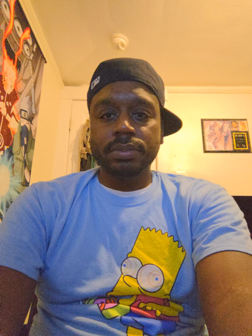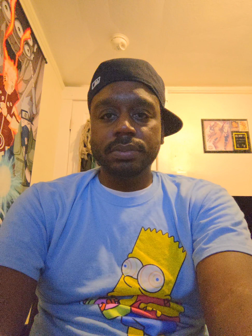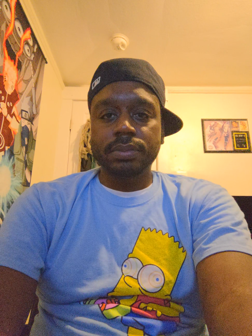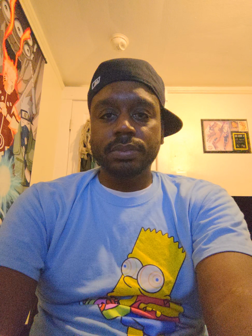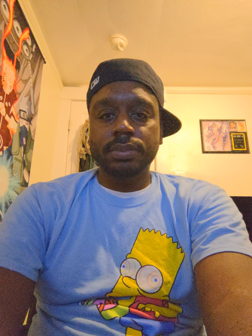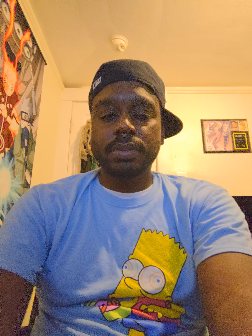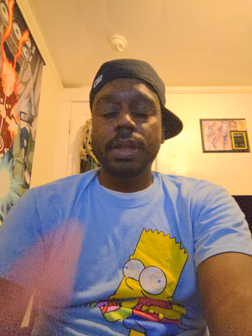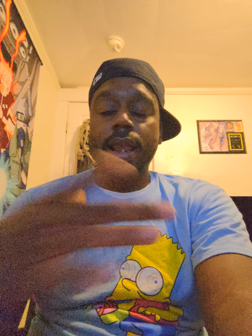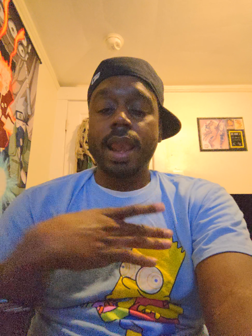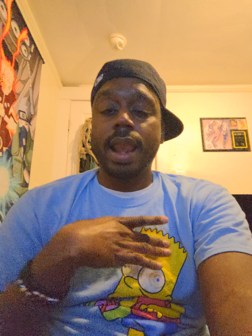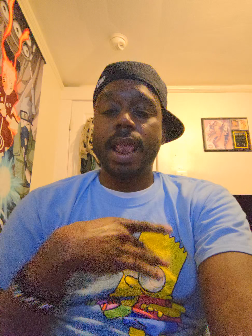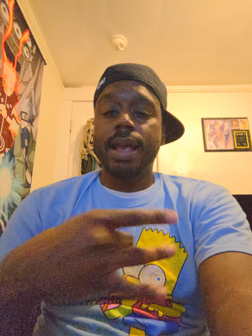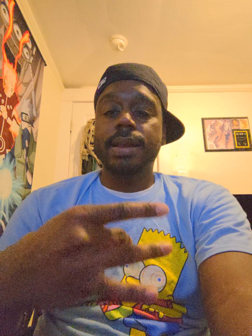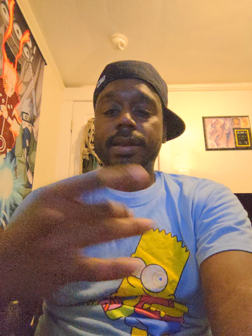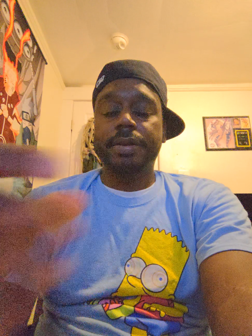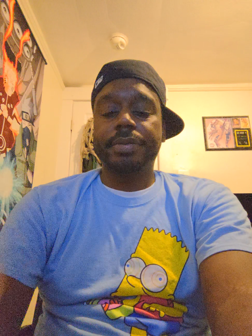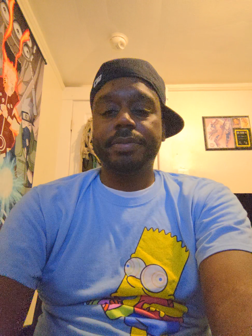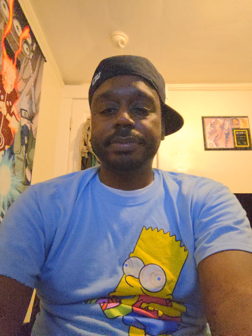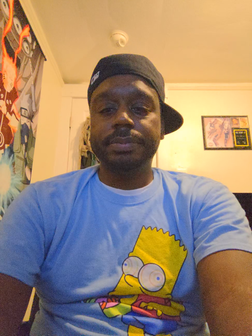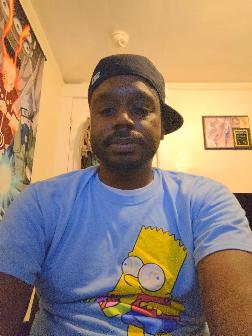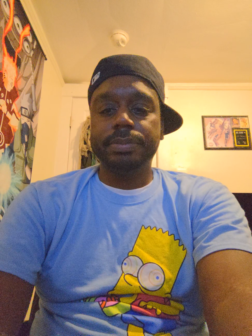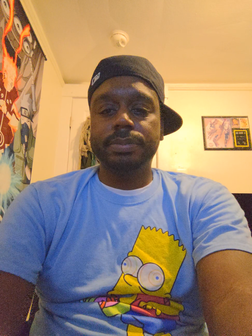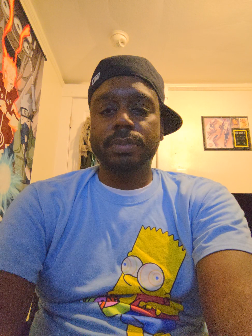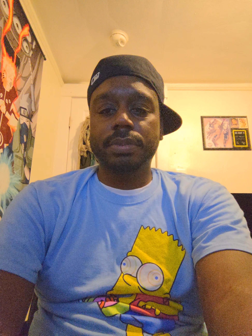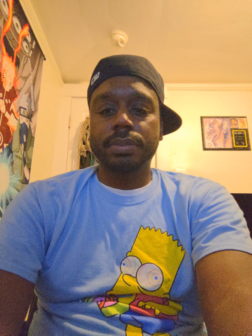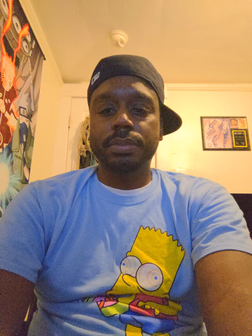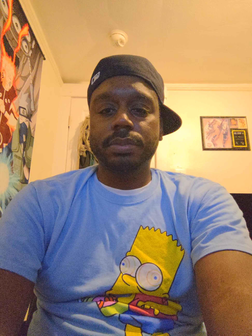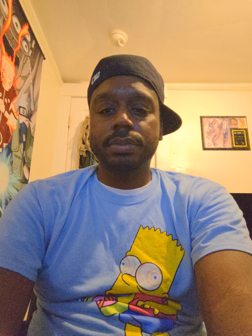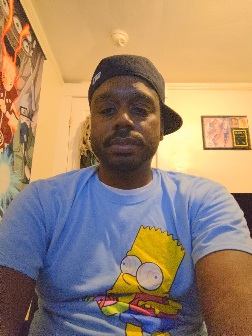like